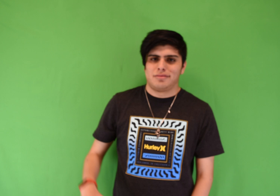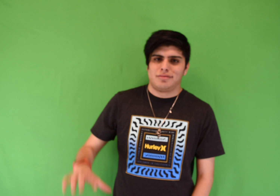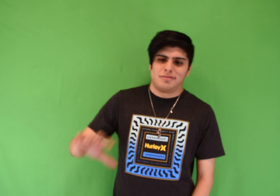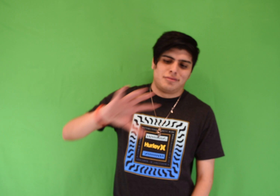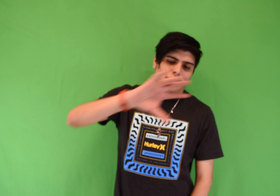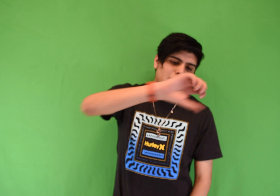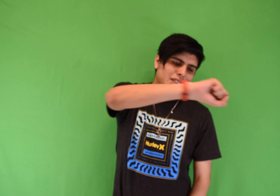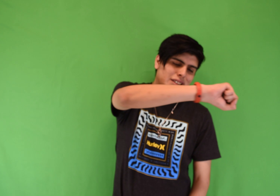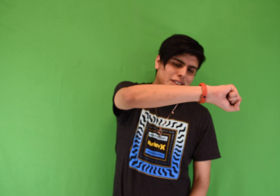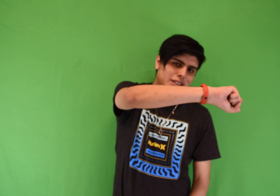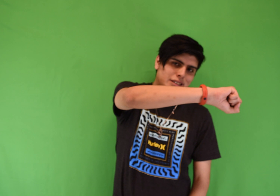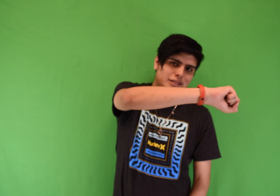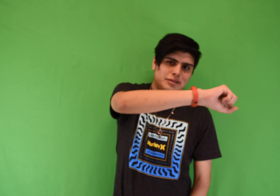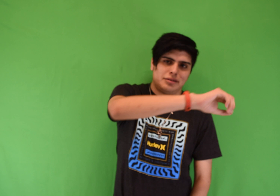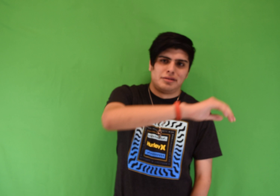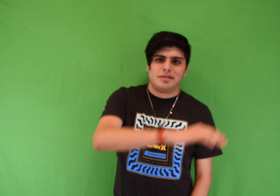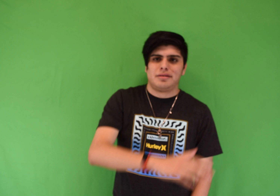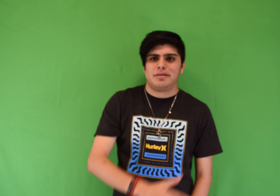caliente